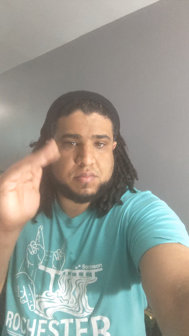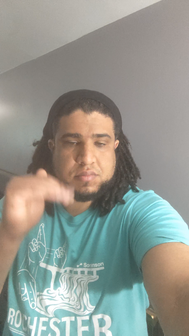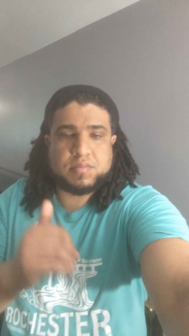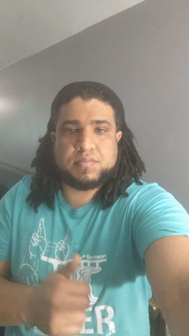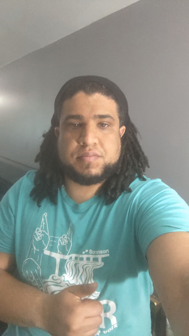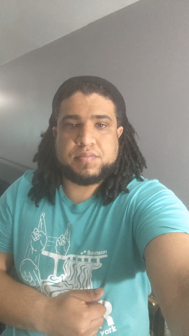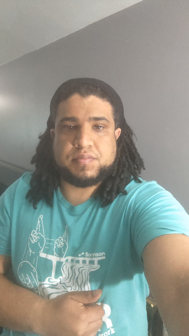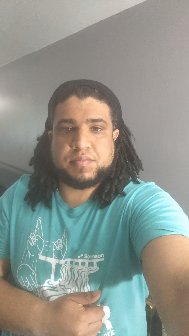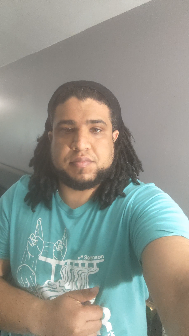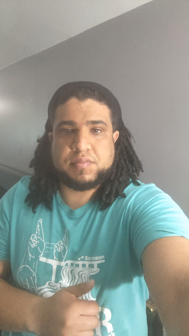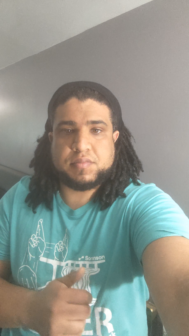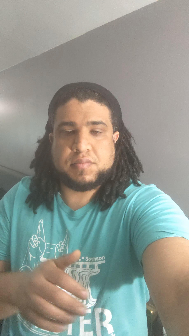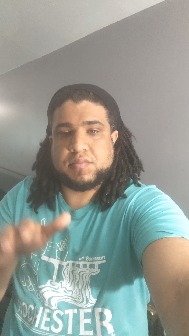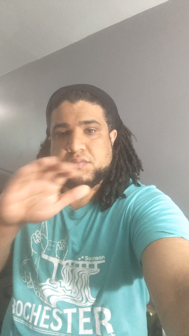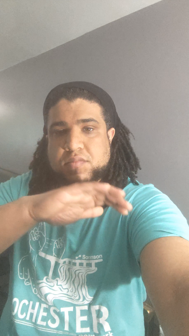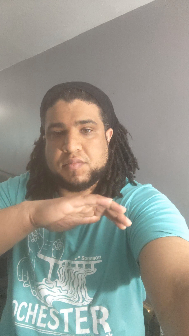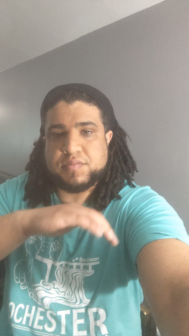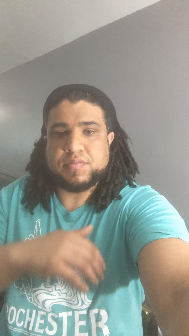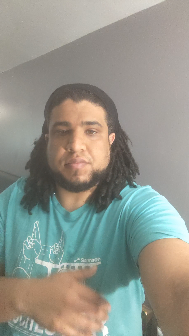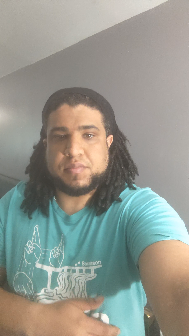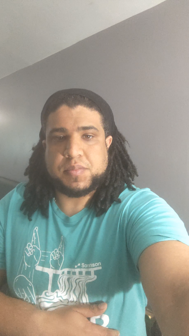cover